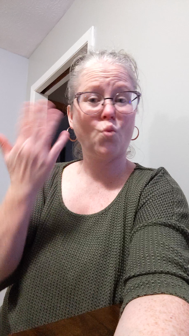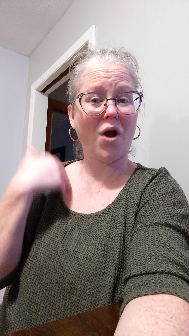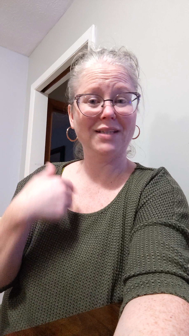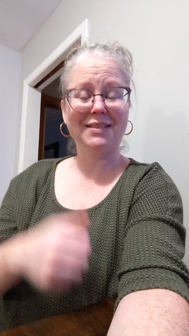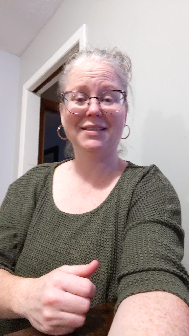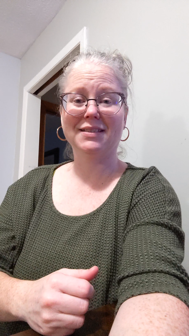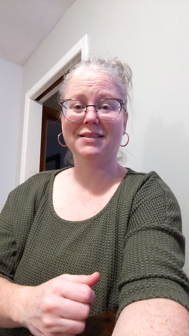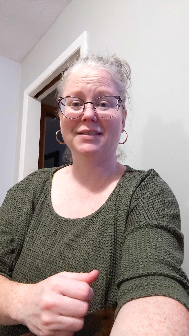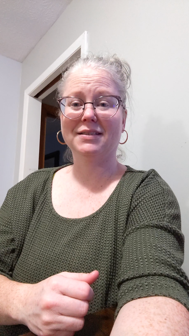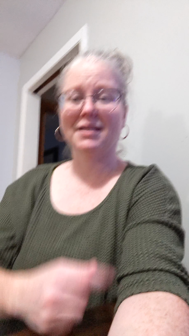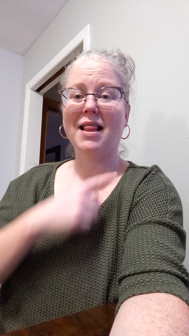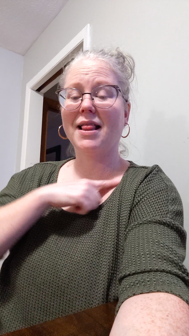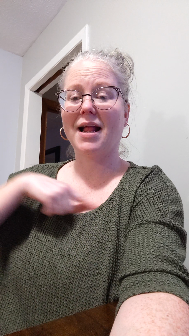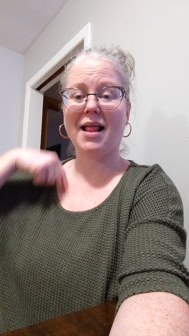necklace